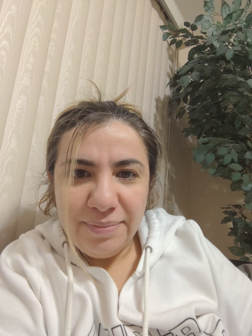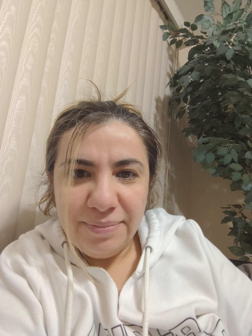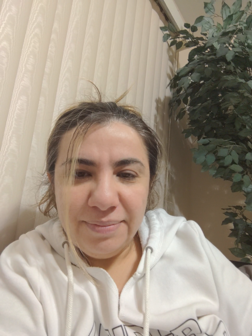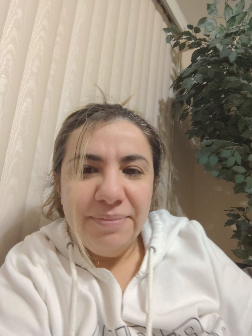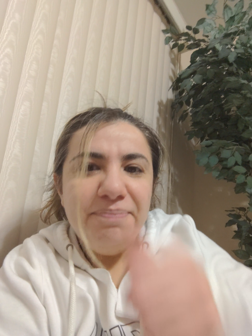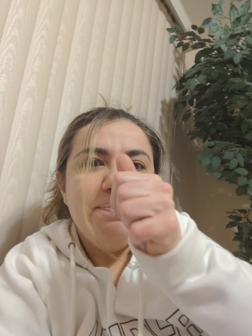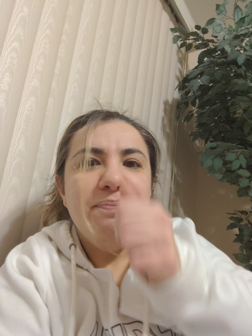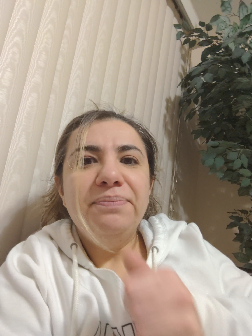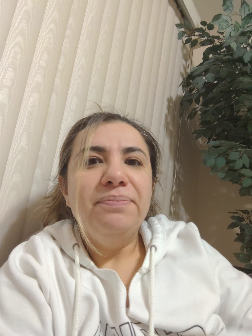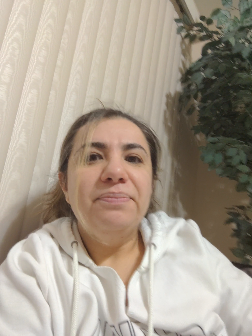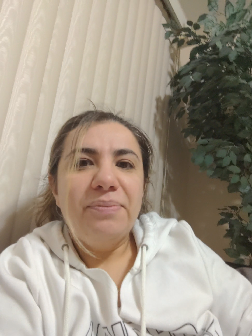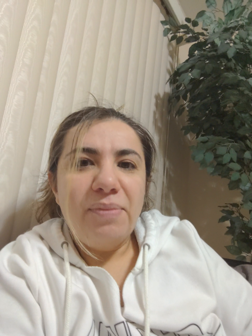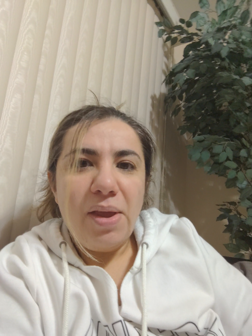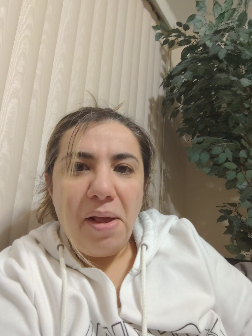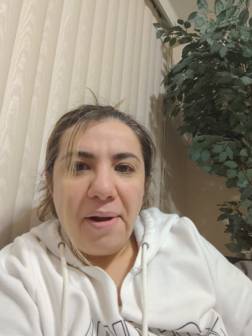hide